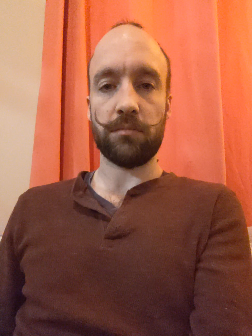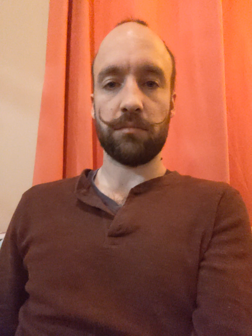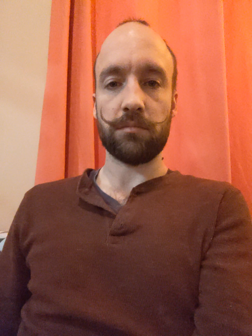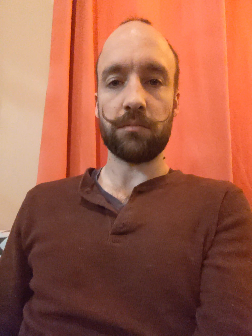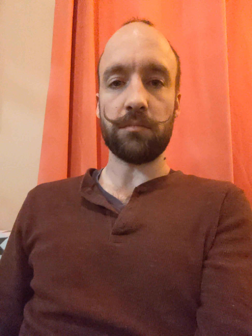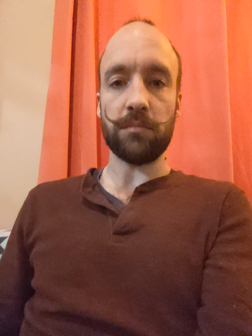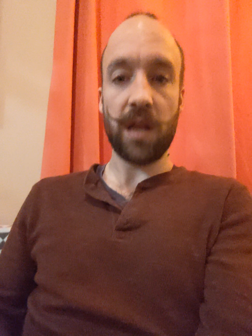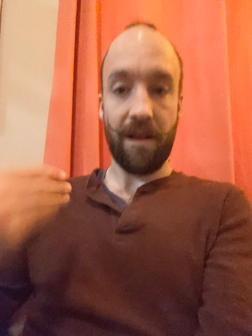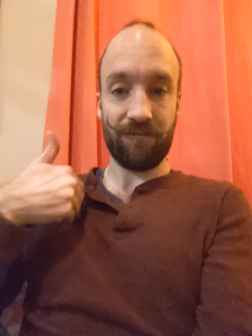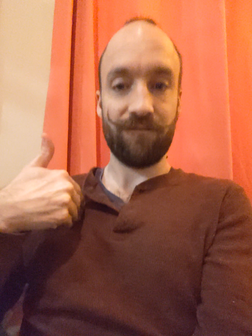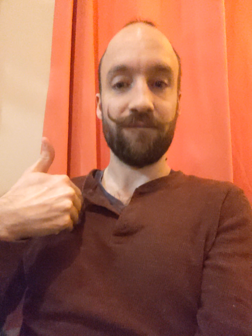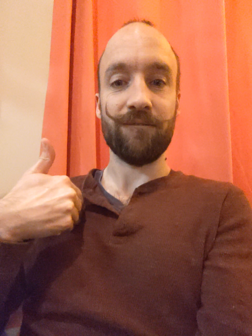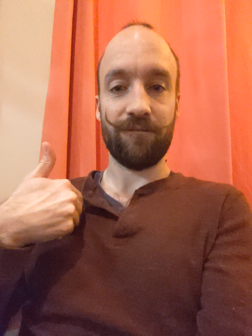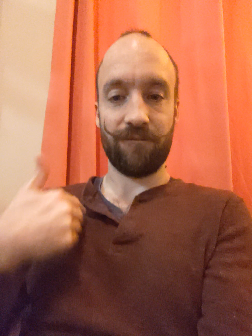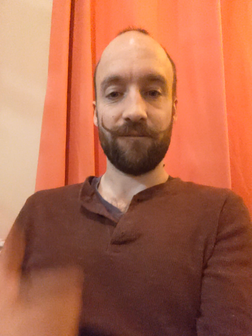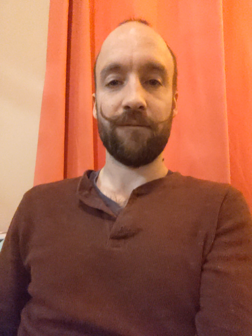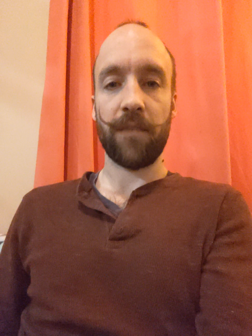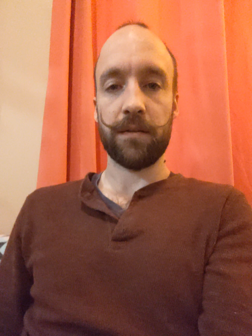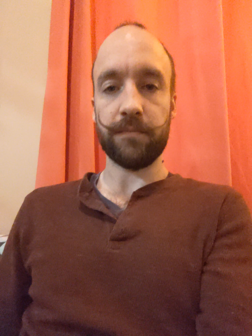have